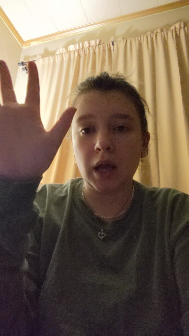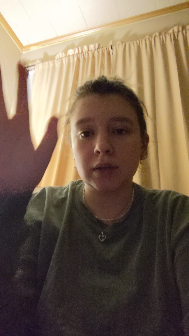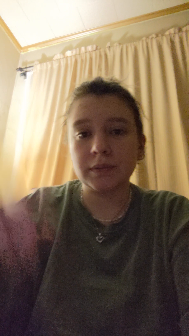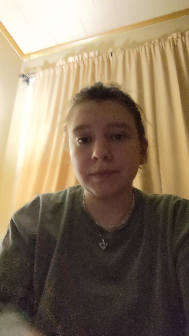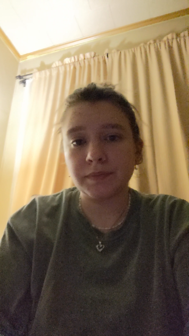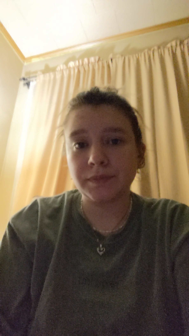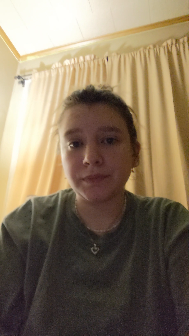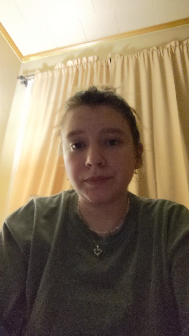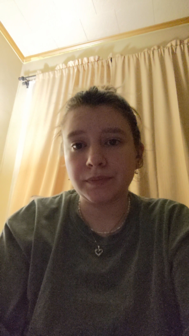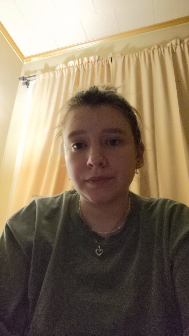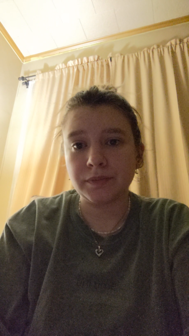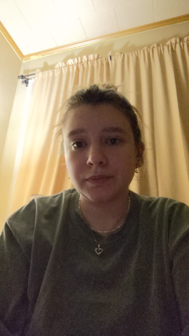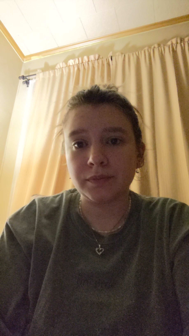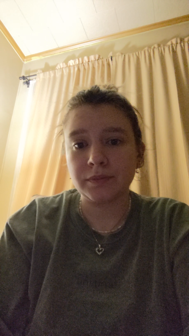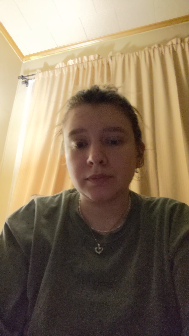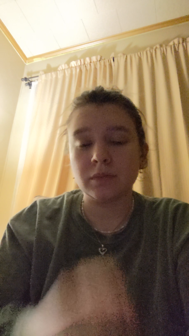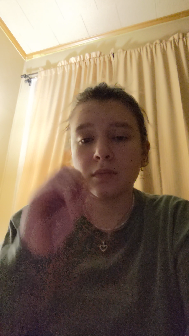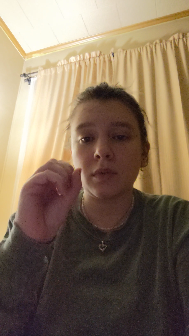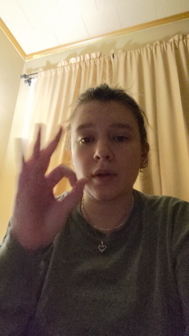of